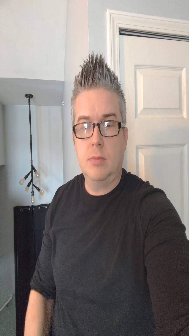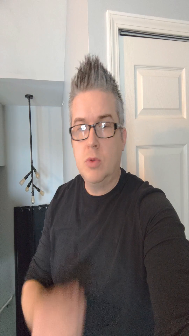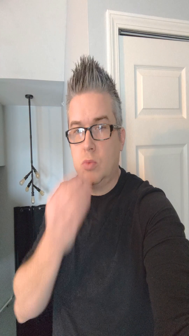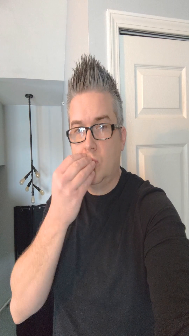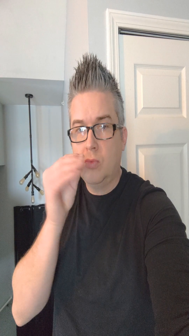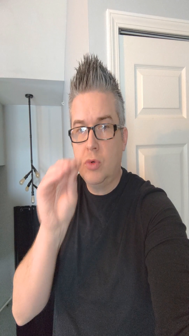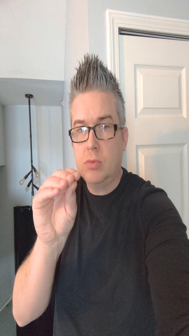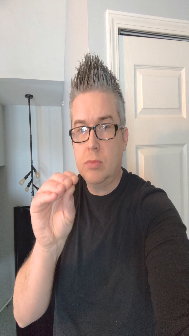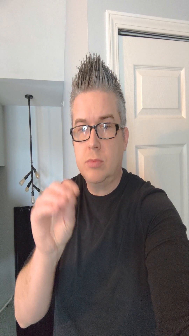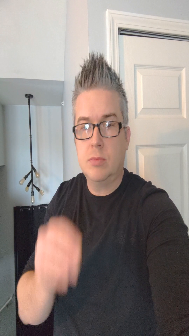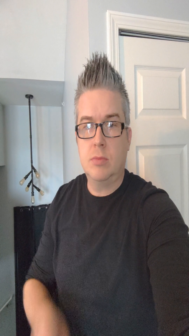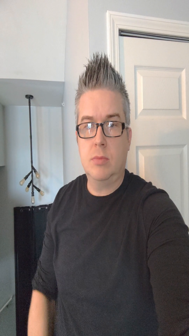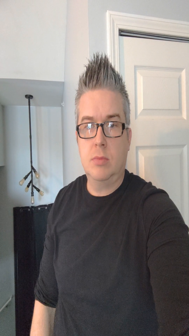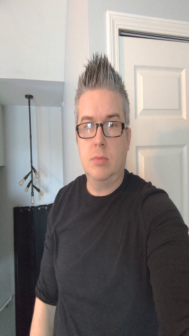kiss